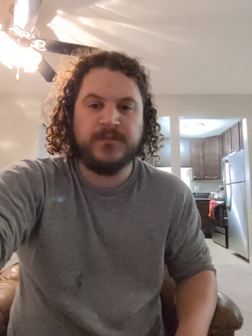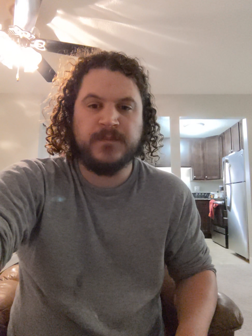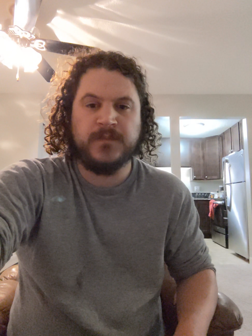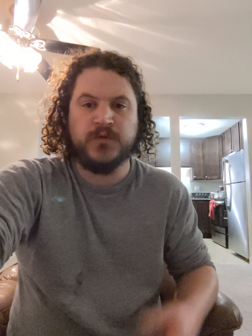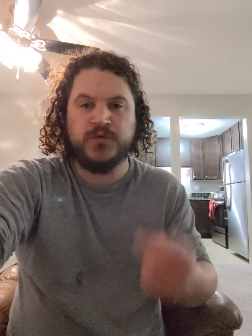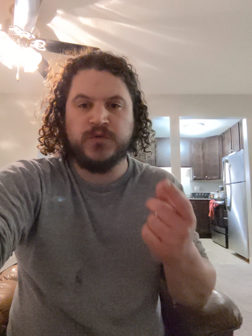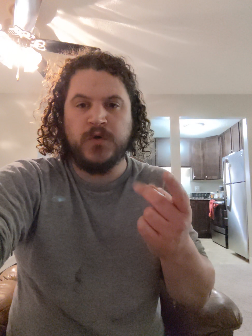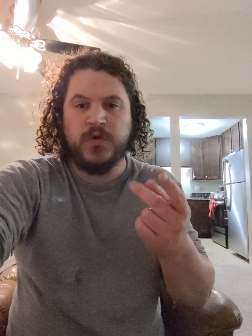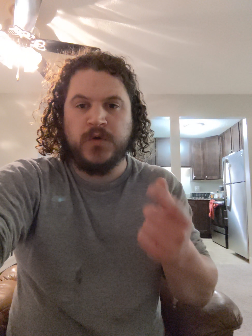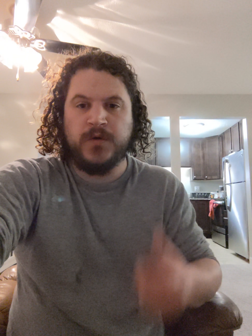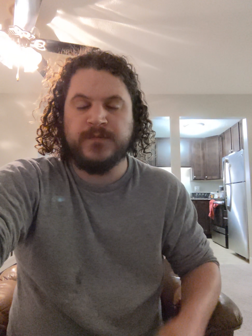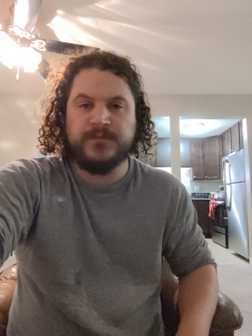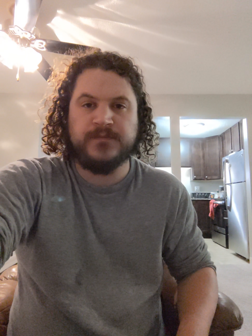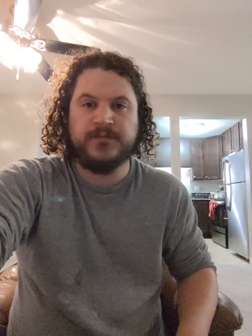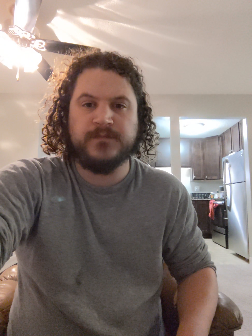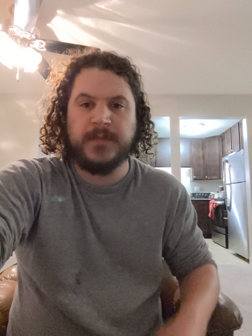dog